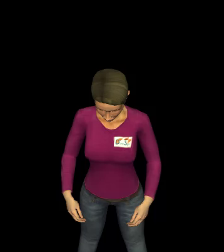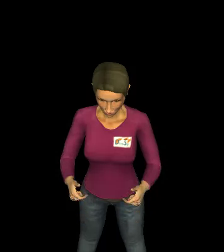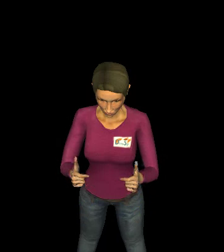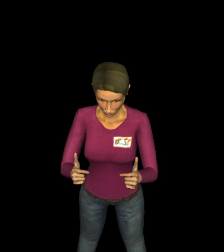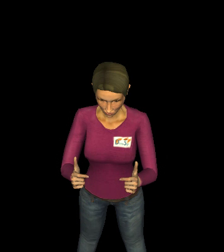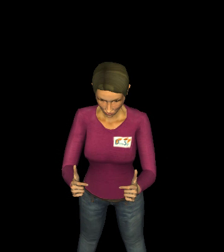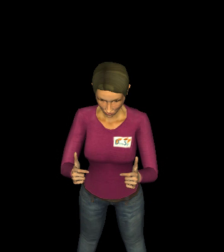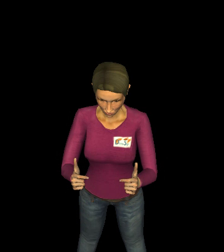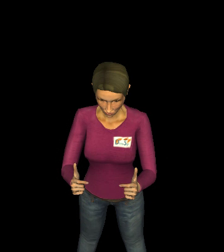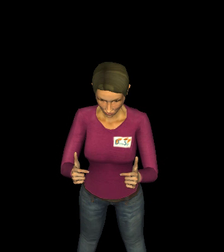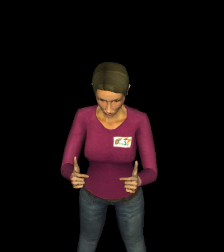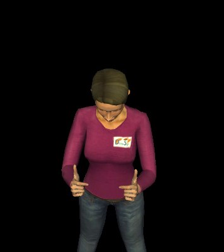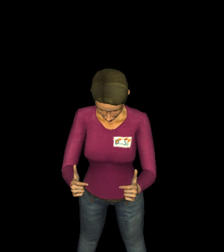فرصة